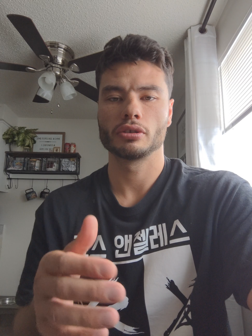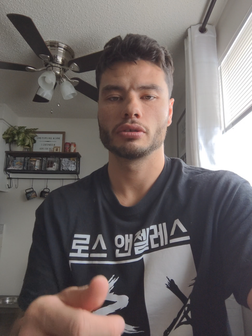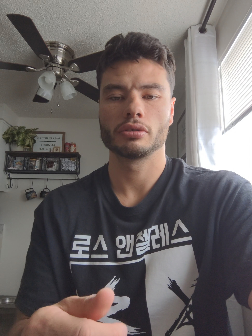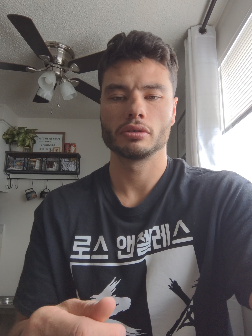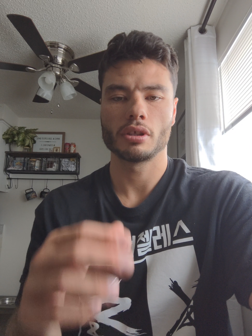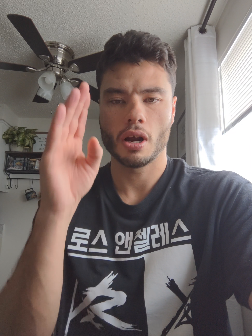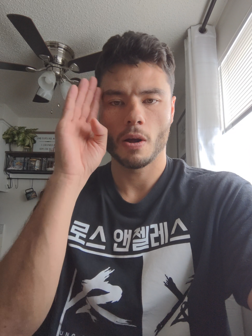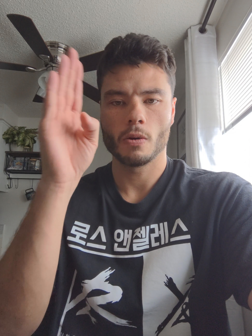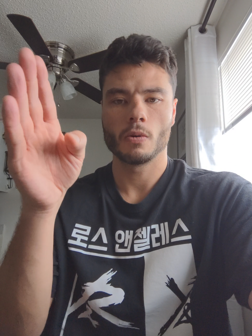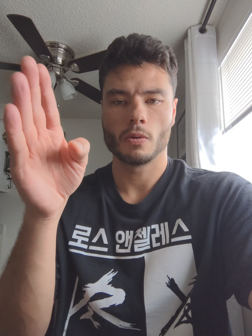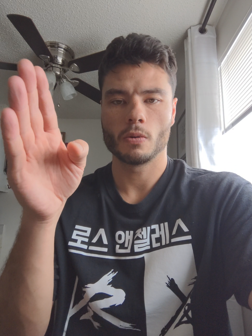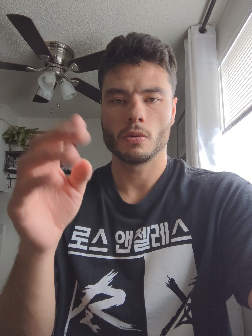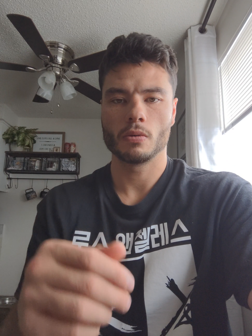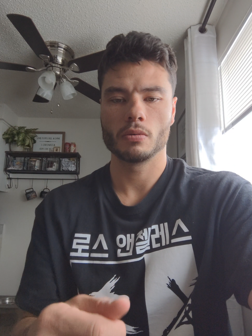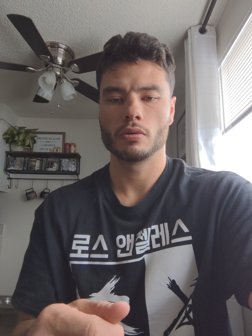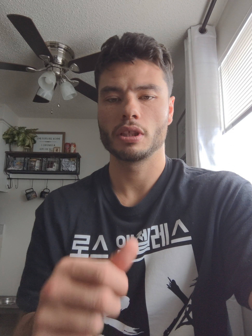hello